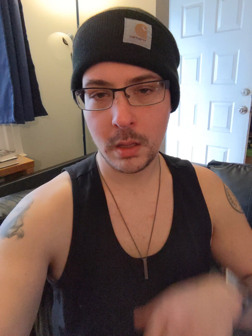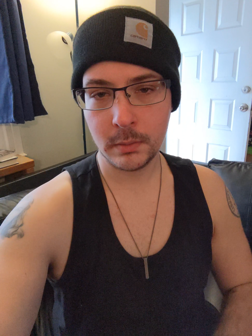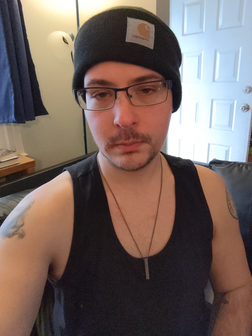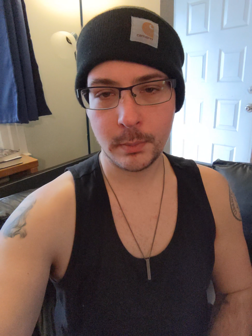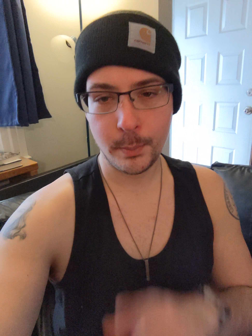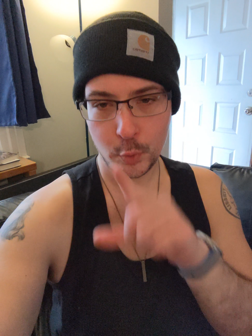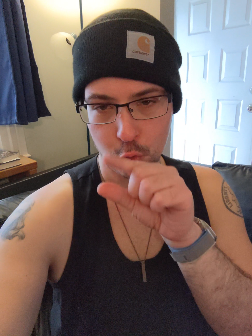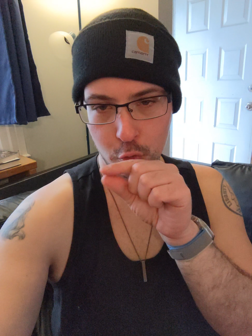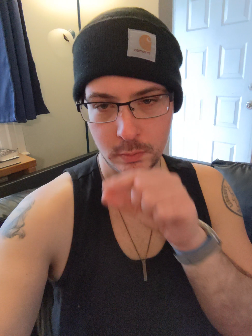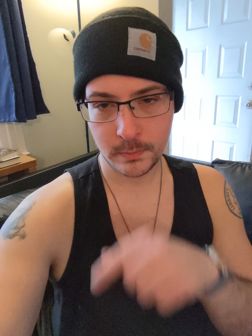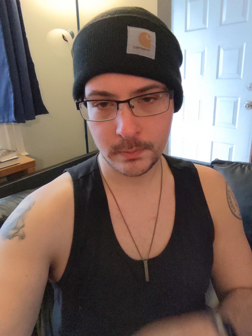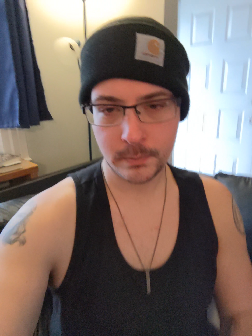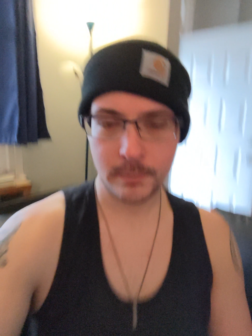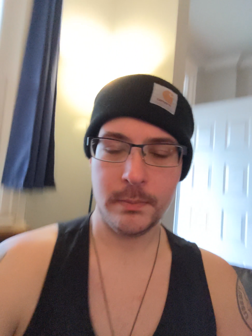bird